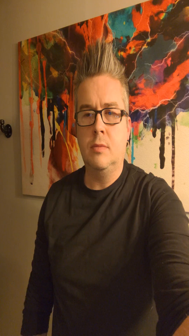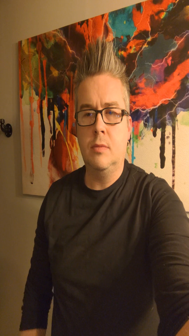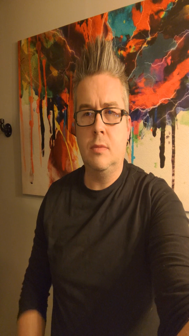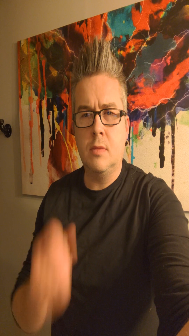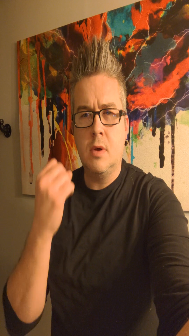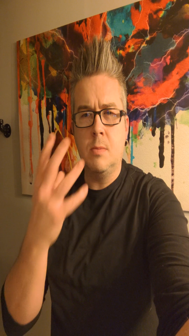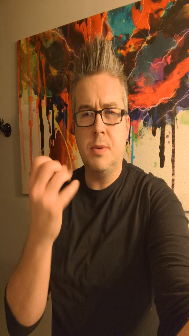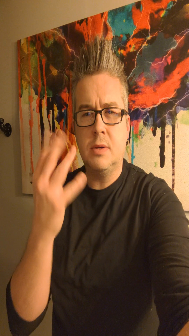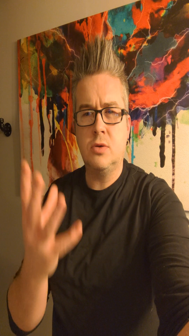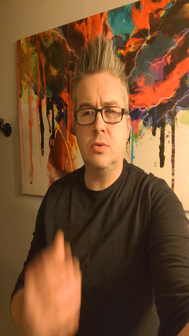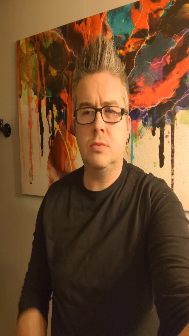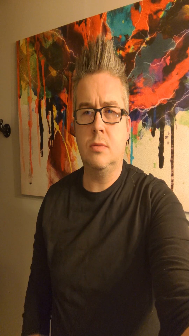many